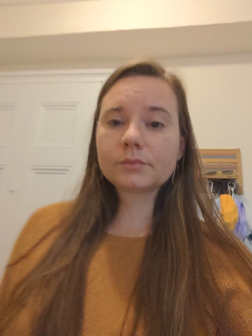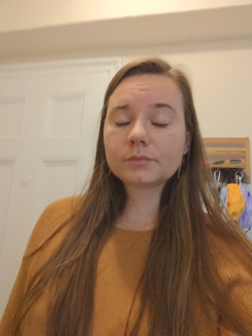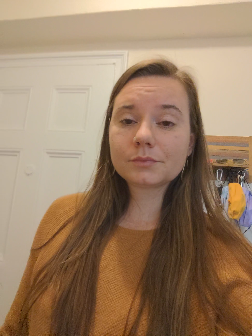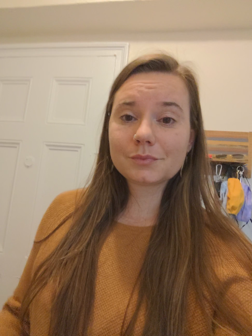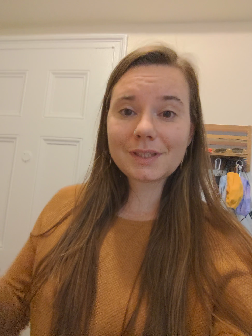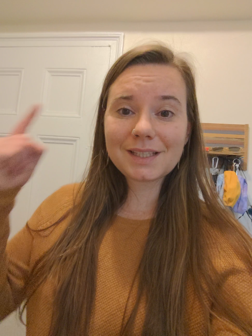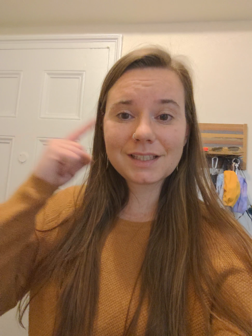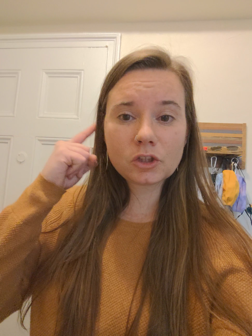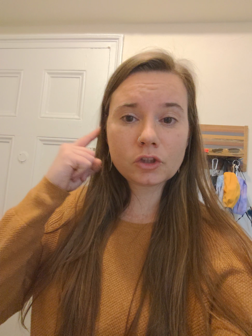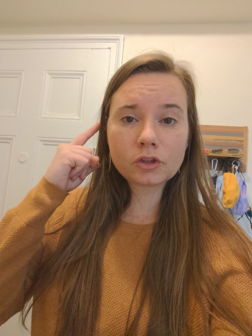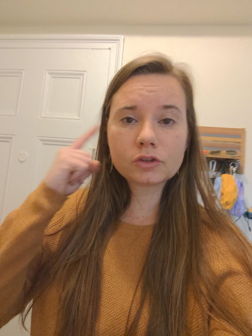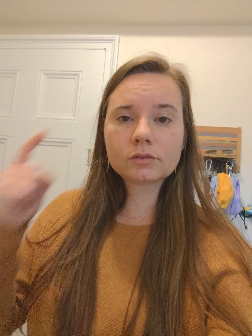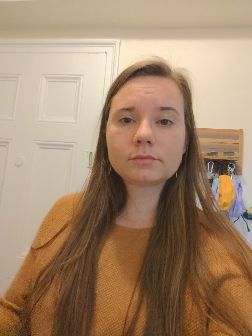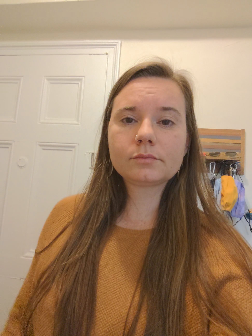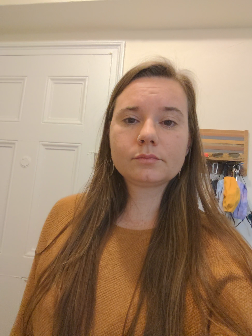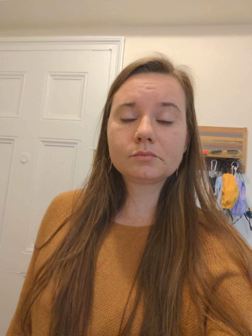ear